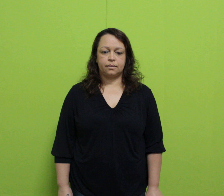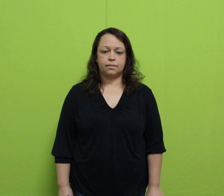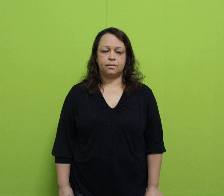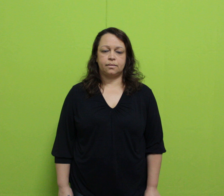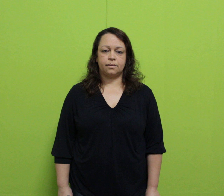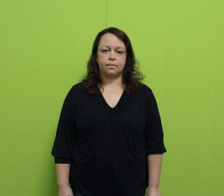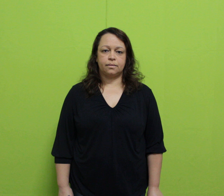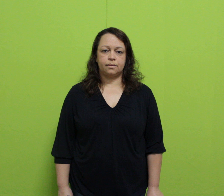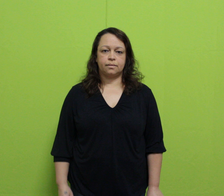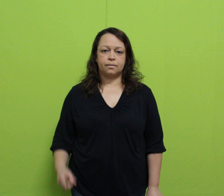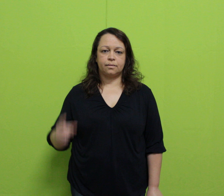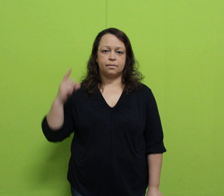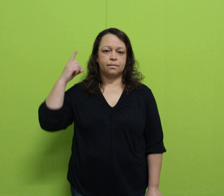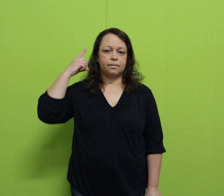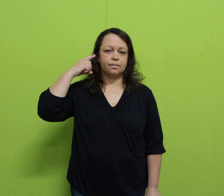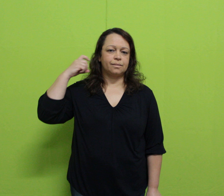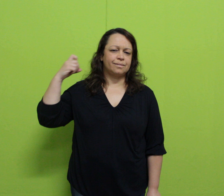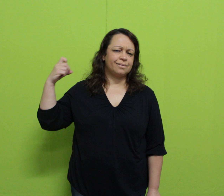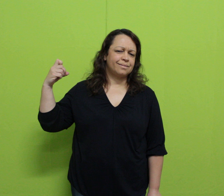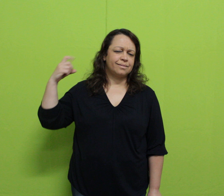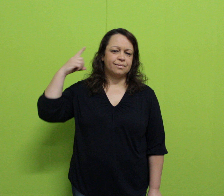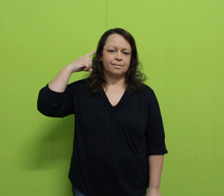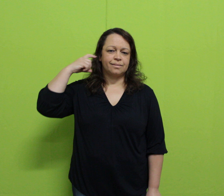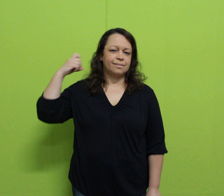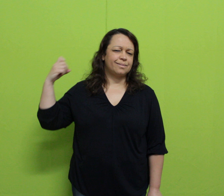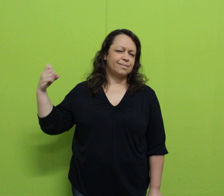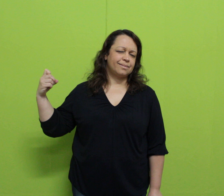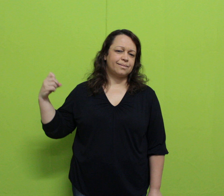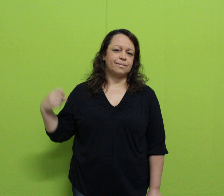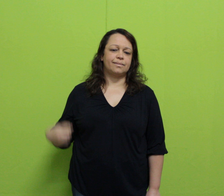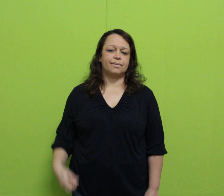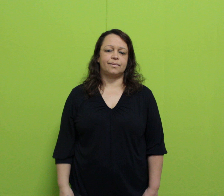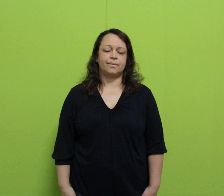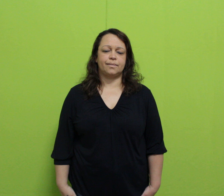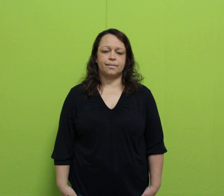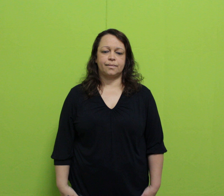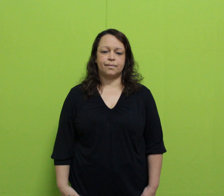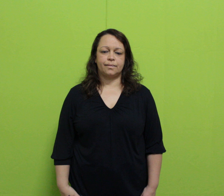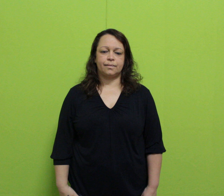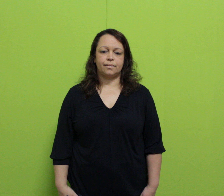barulho